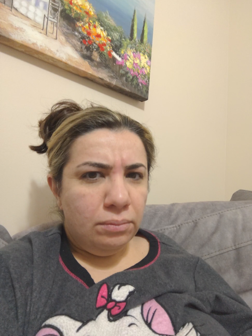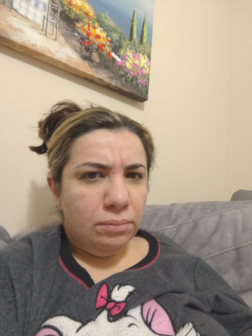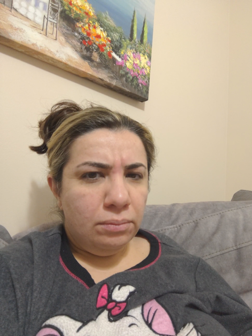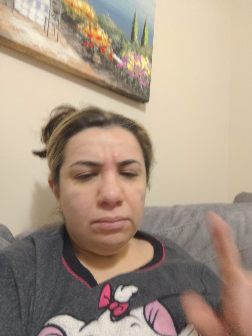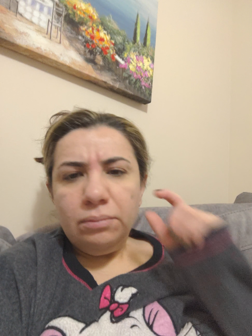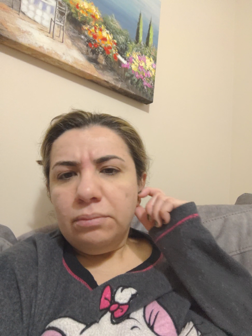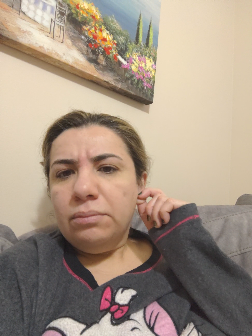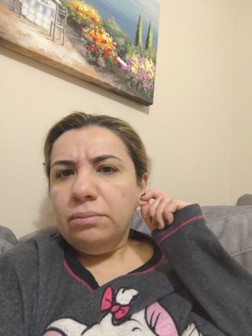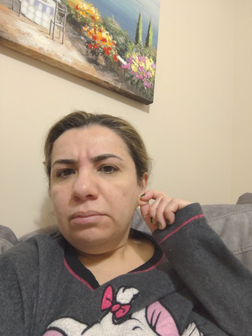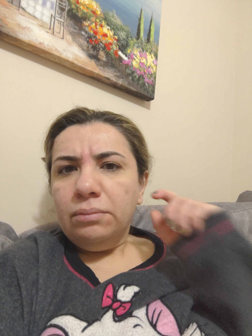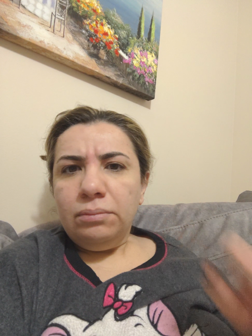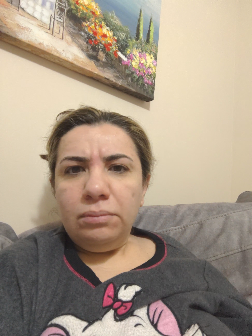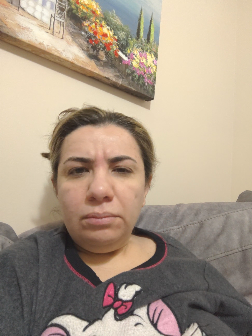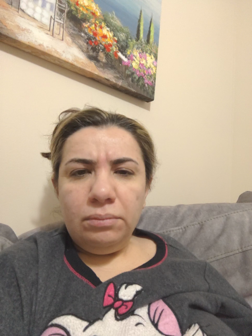ear